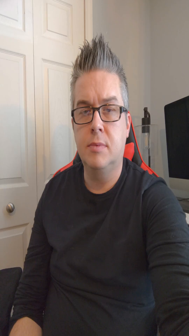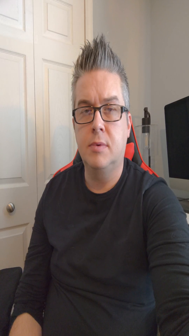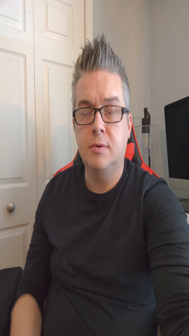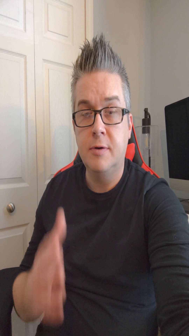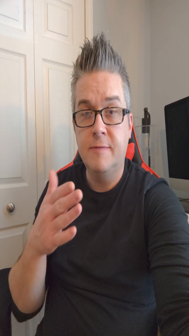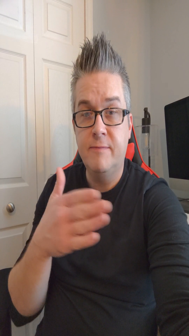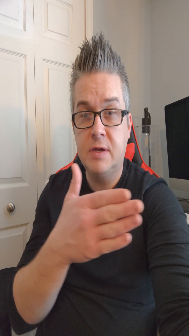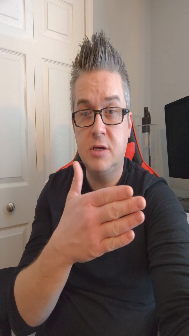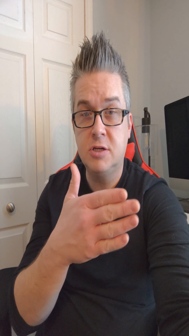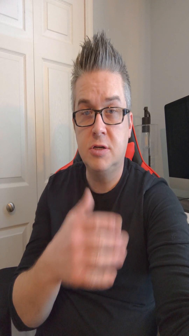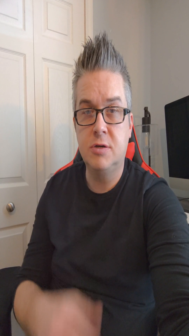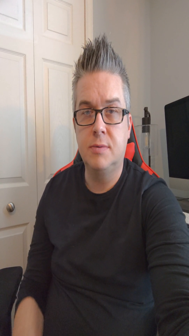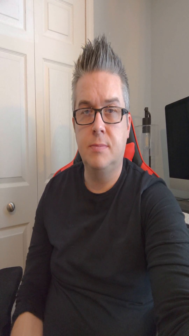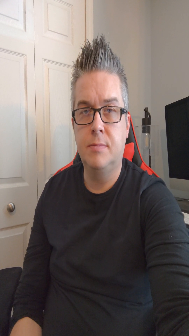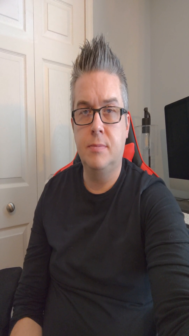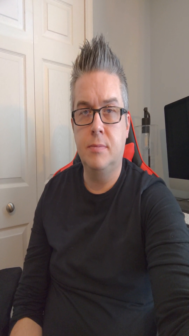fish